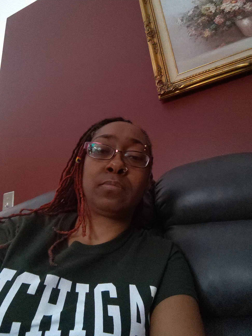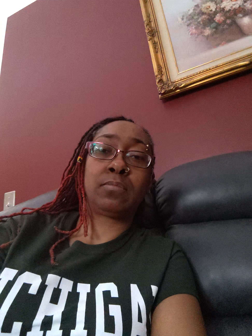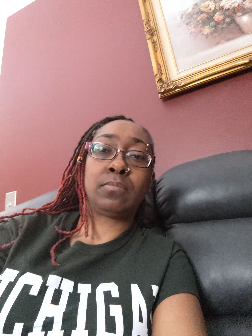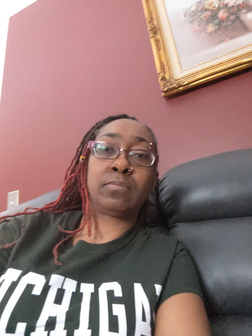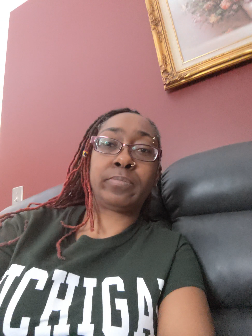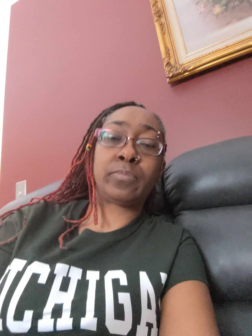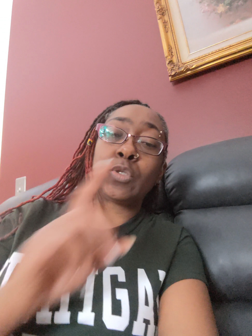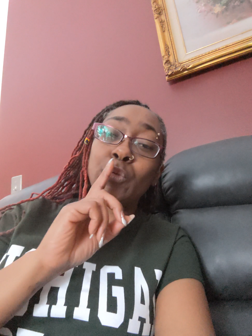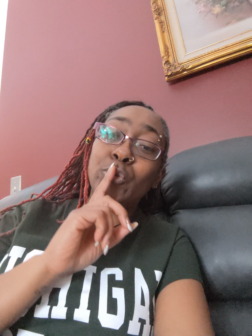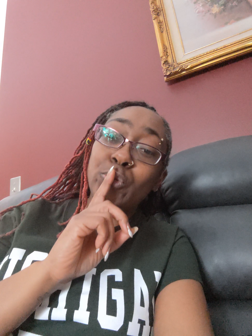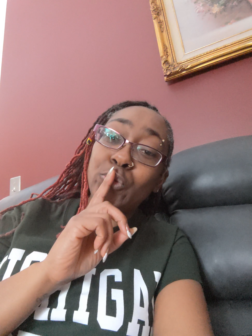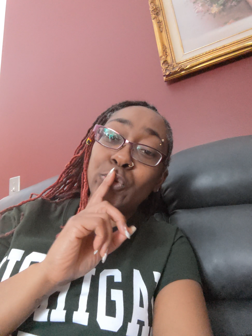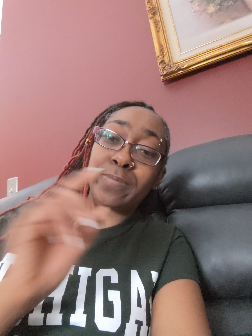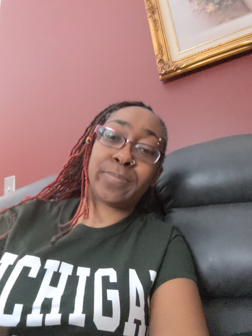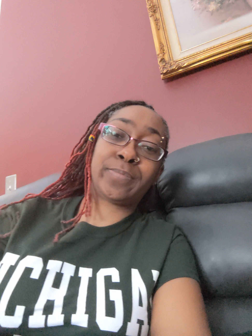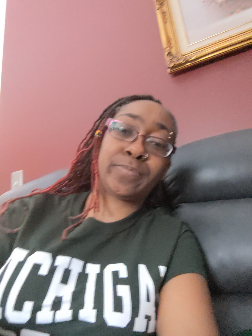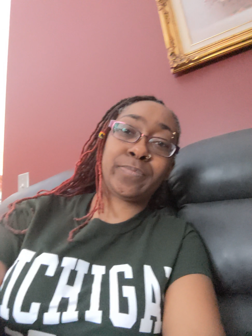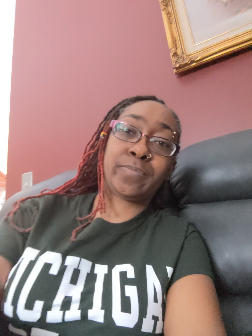shhh